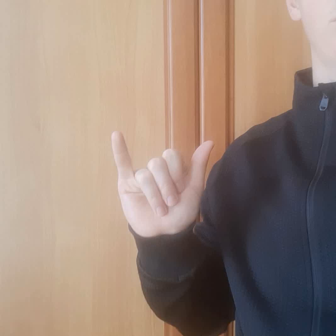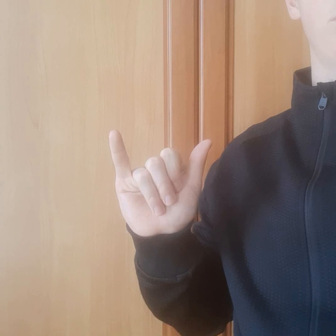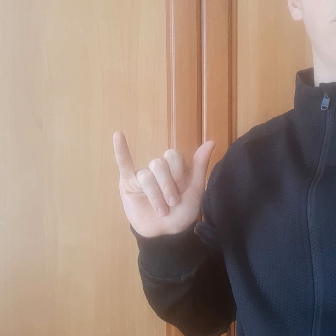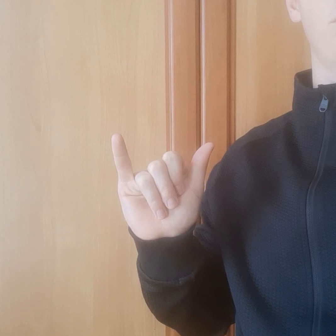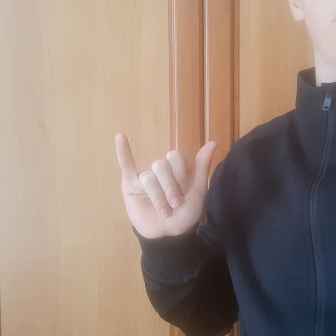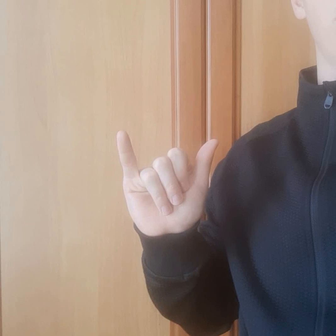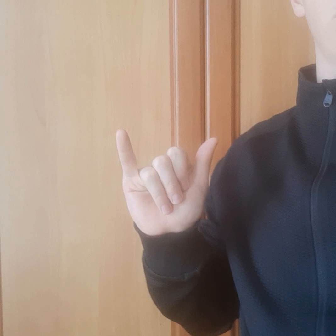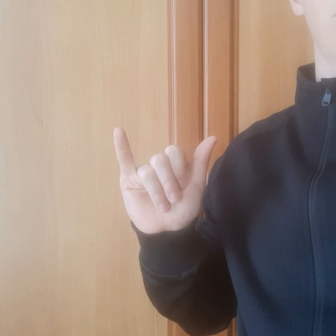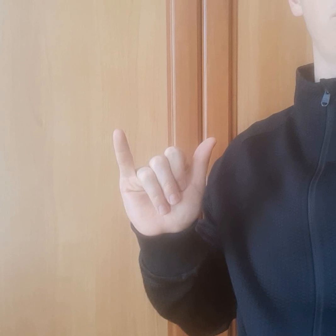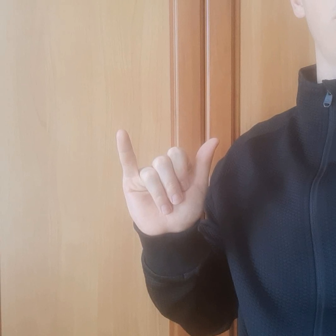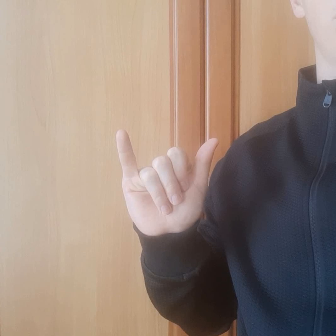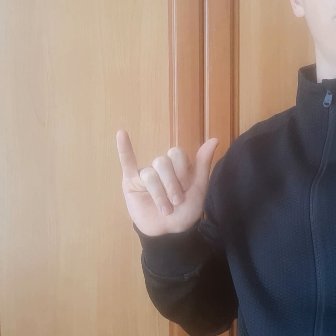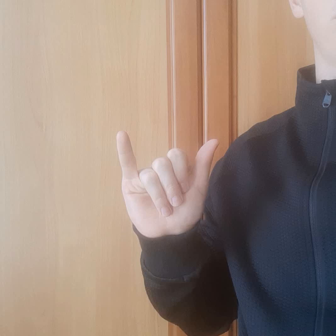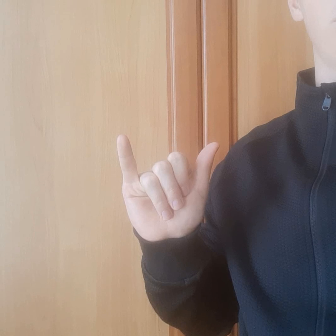У